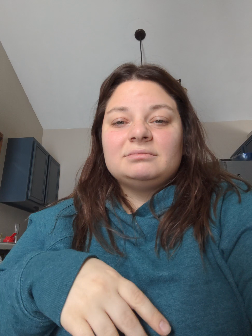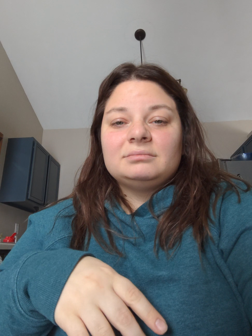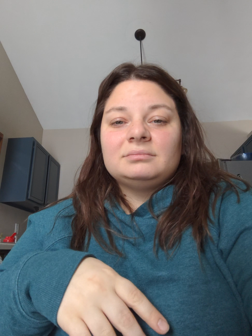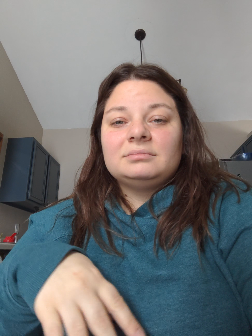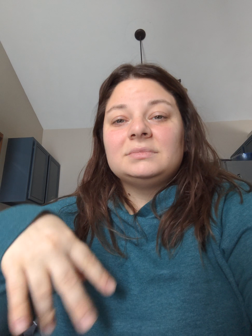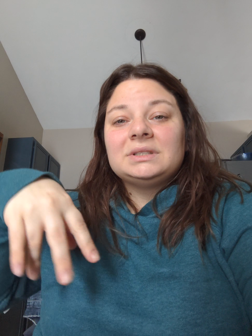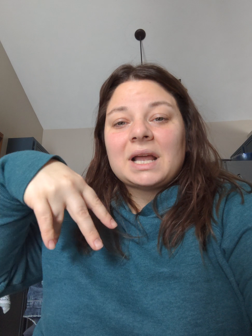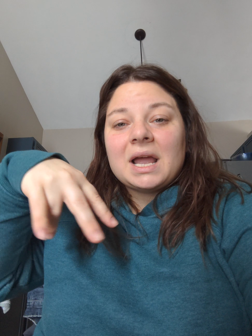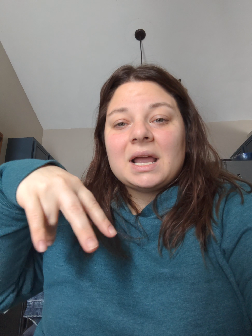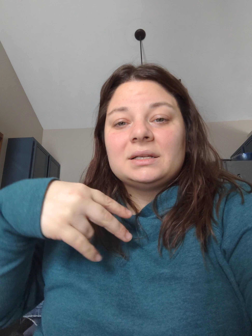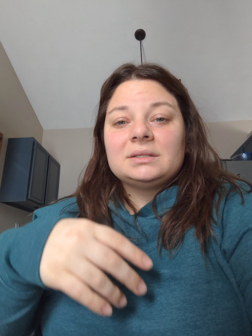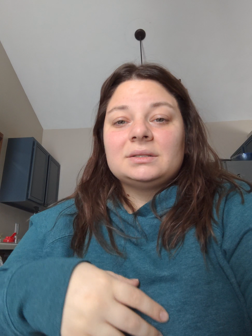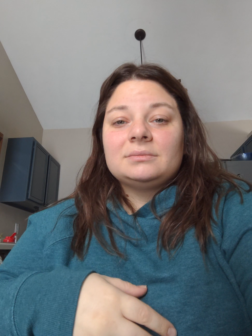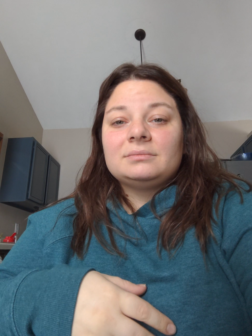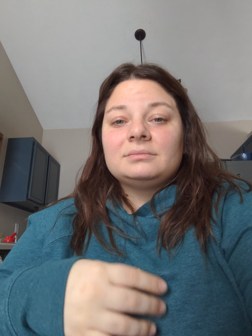dance